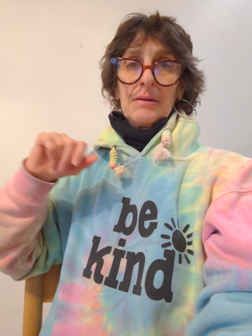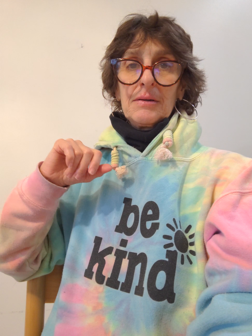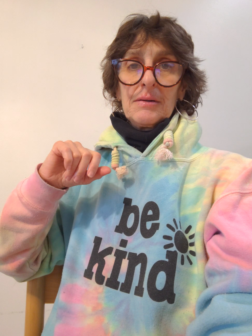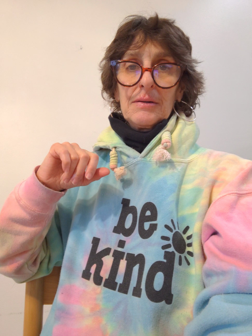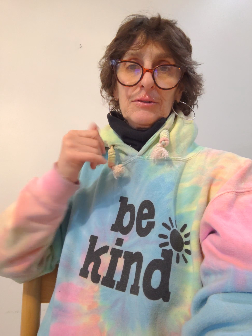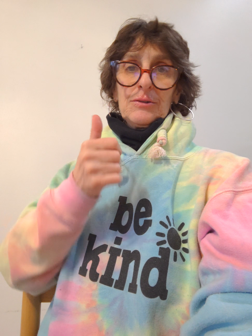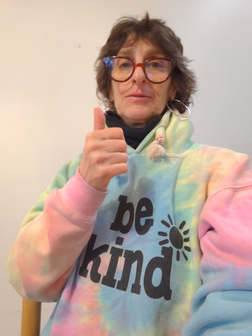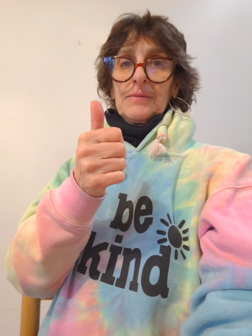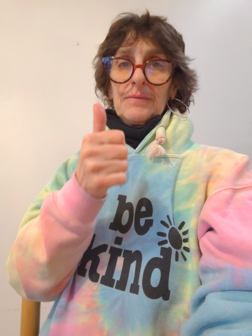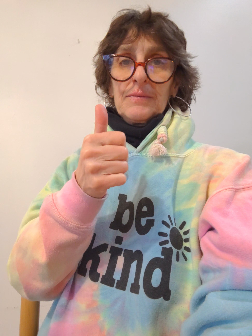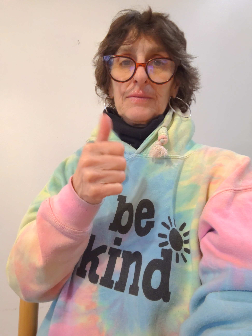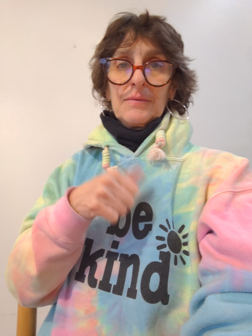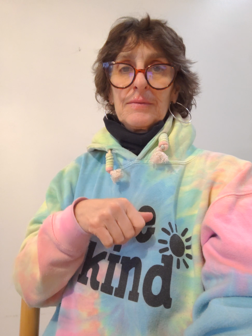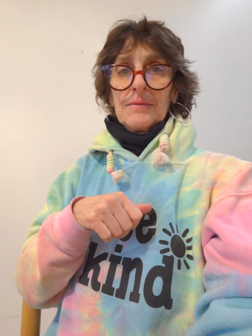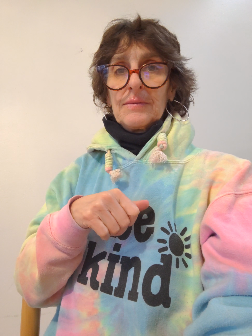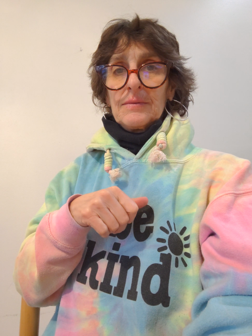yourself